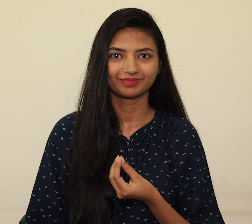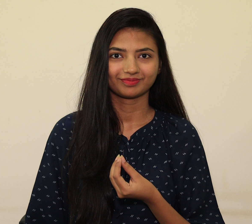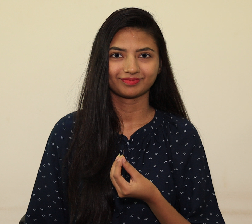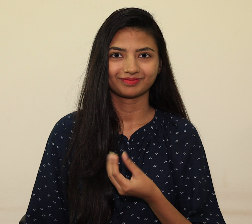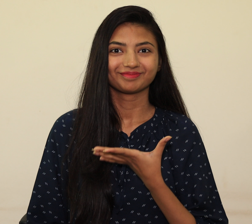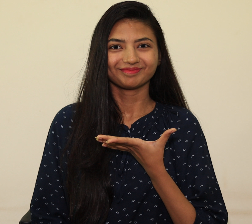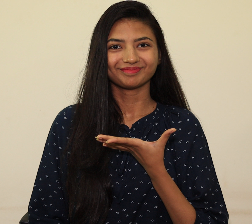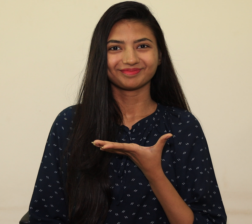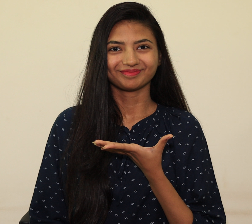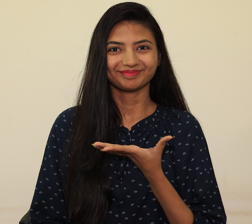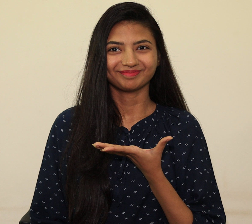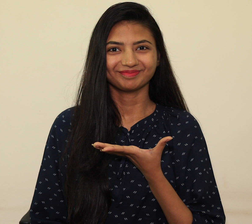glad